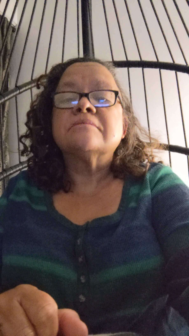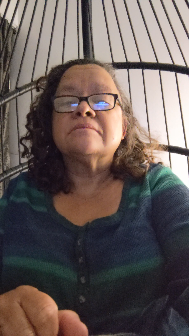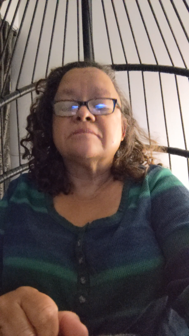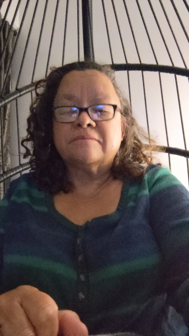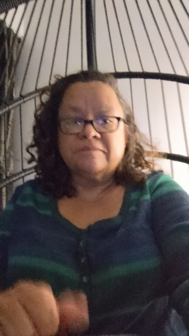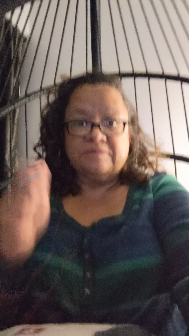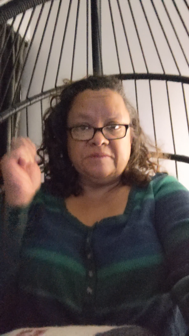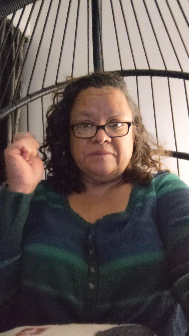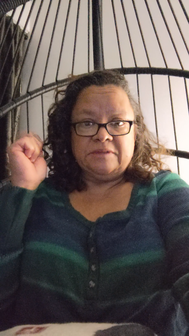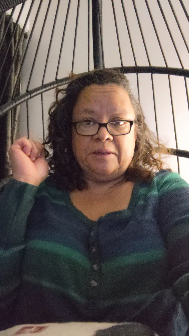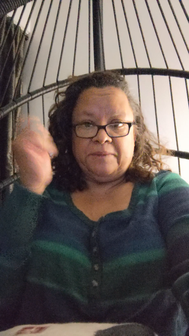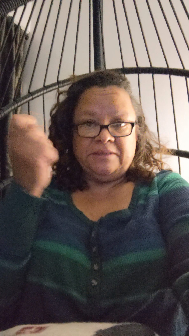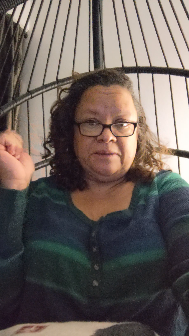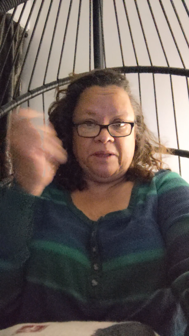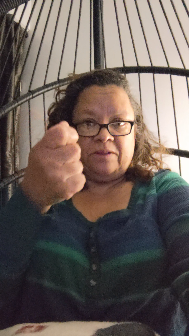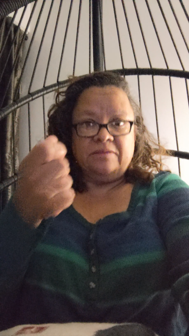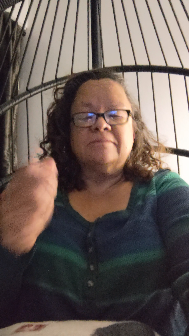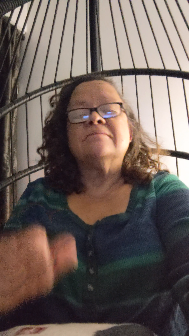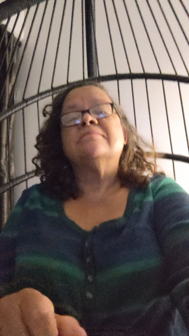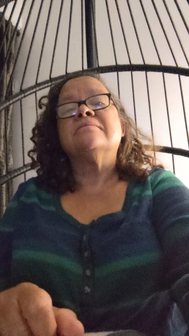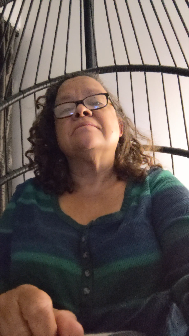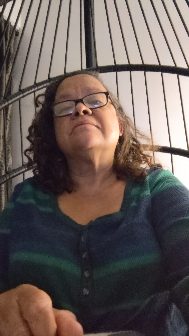bat